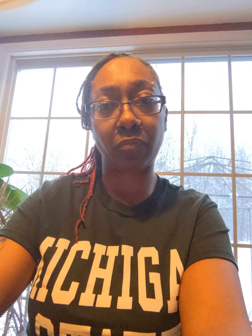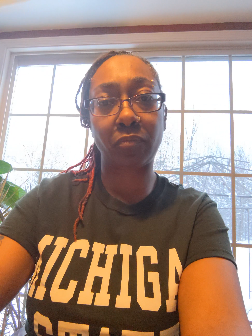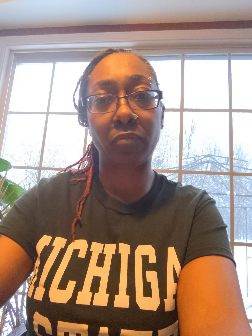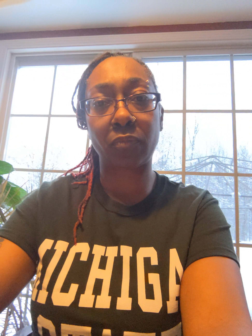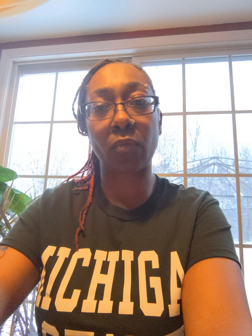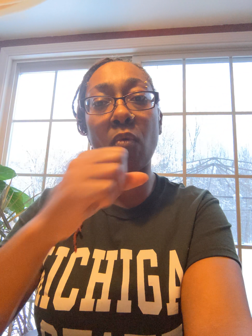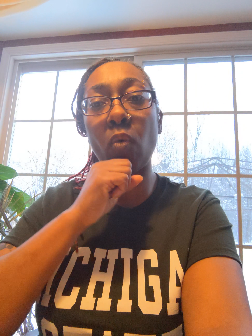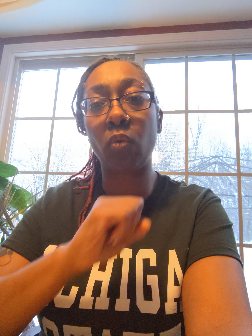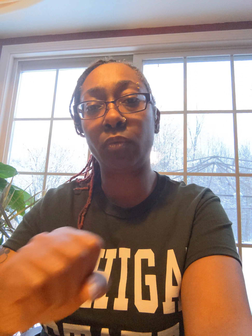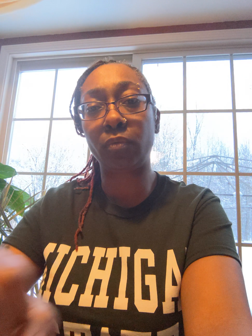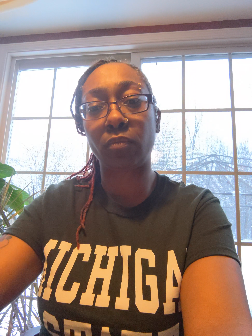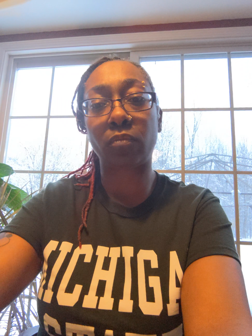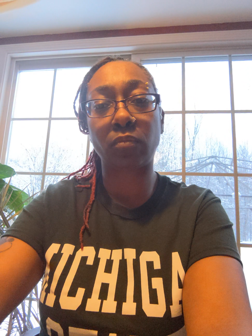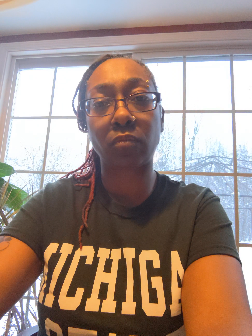old